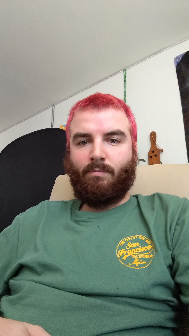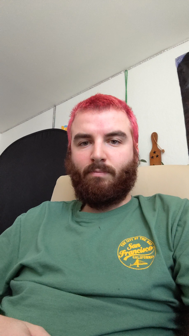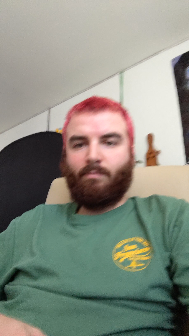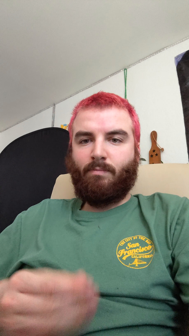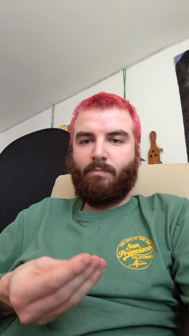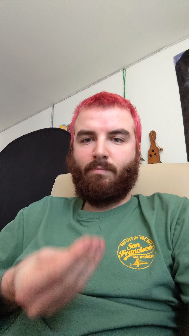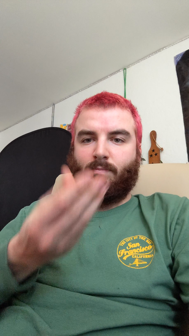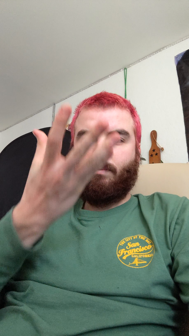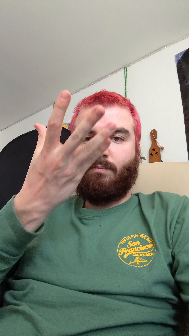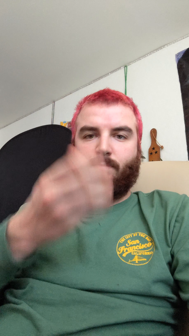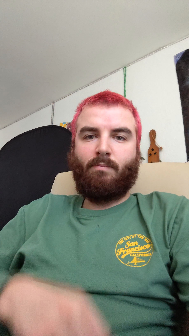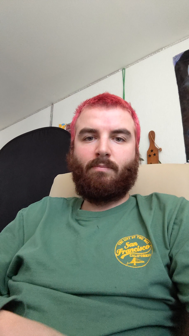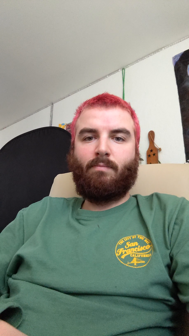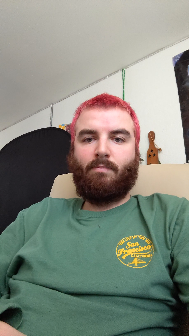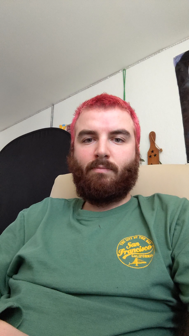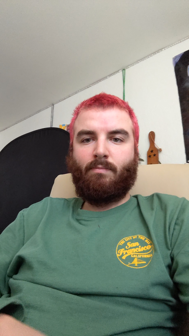plants